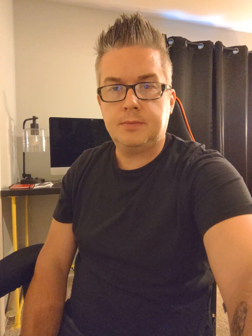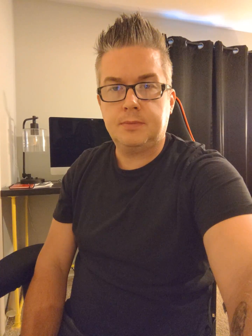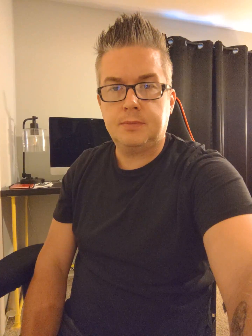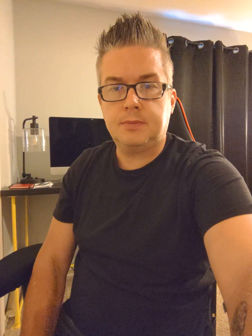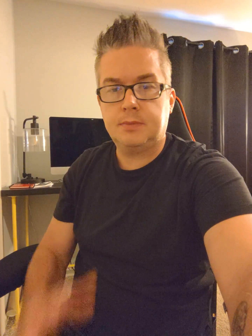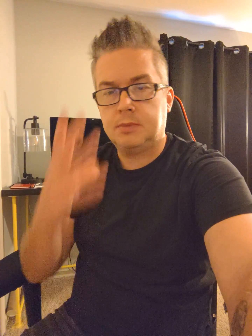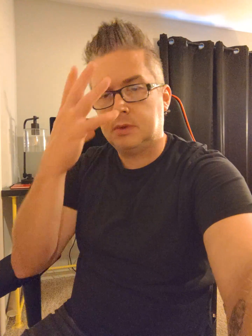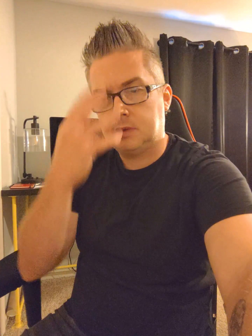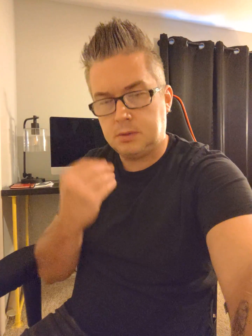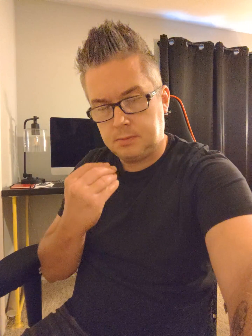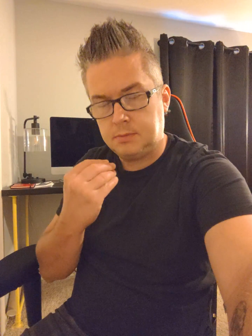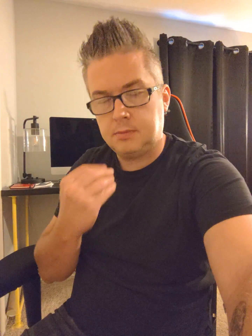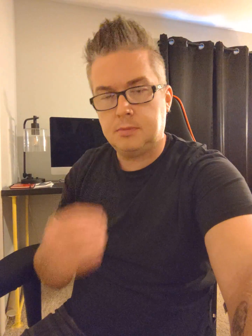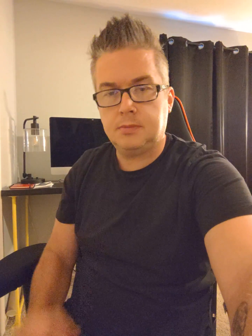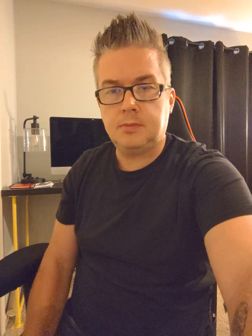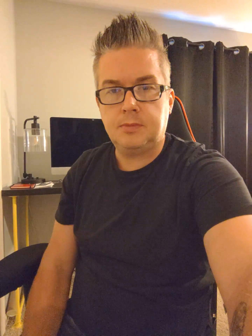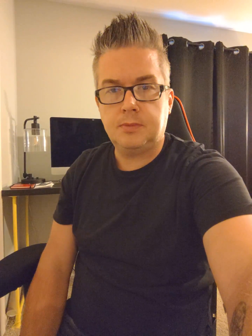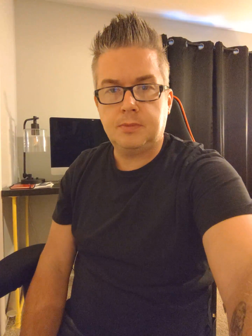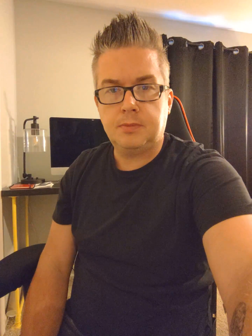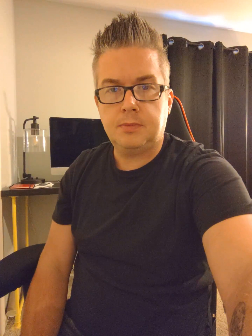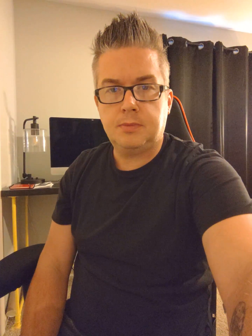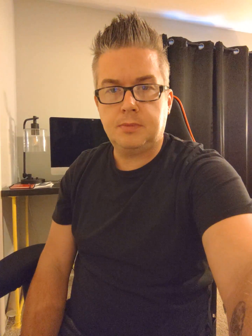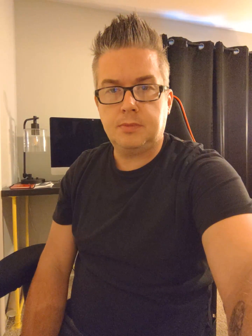asleep